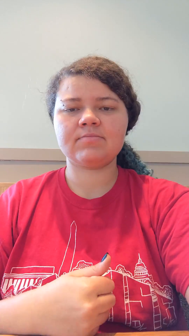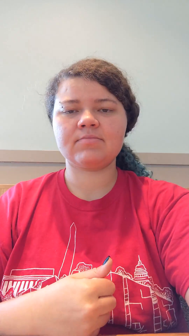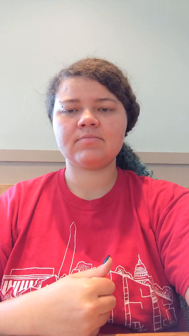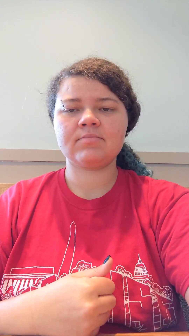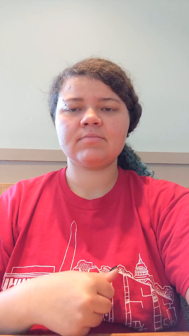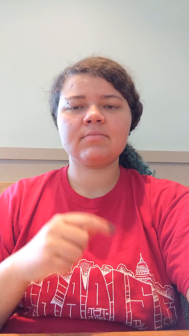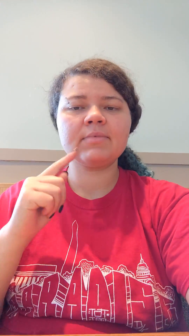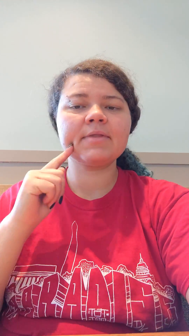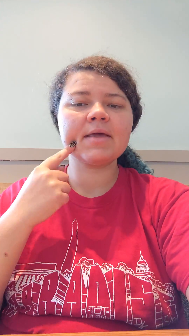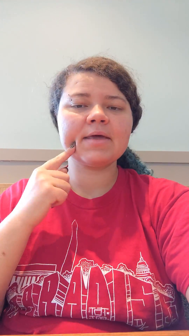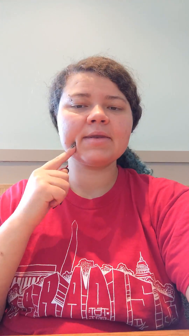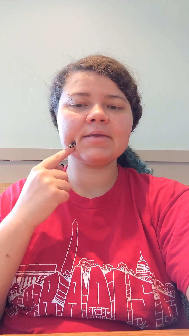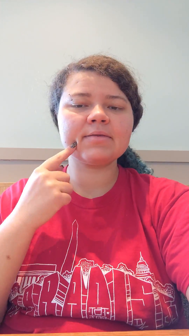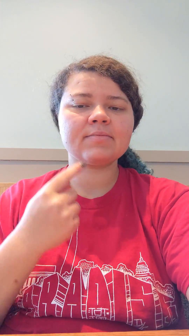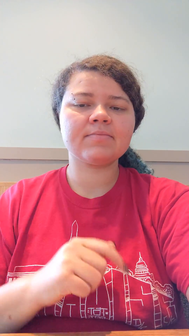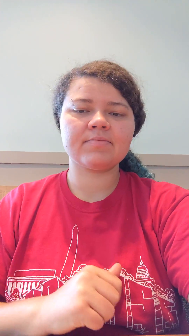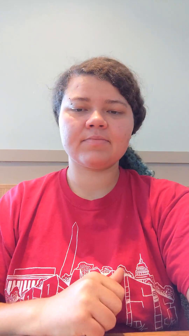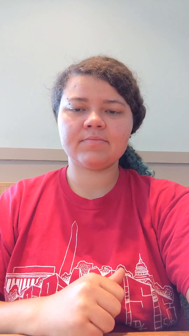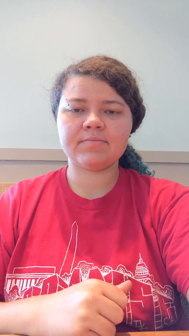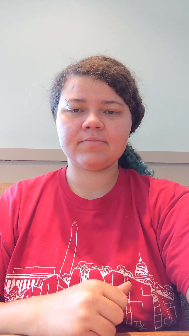candy